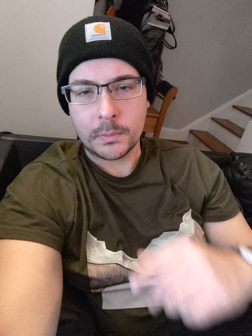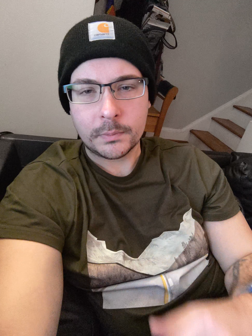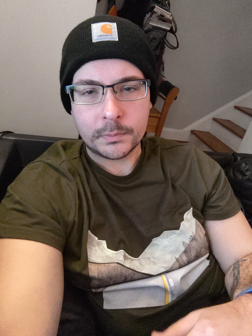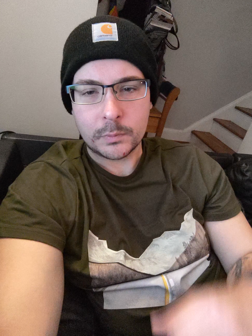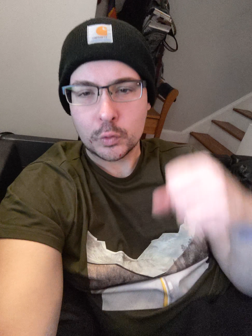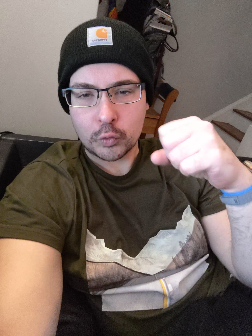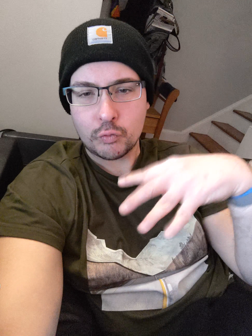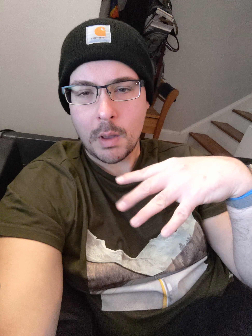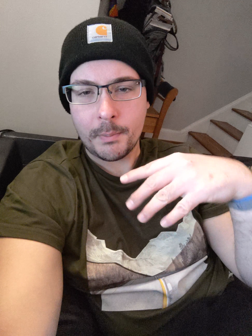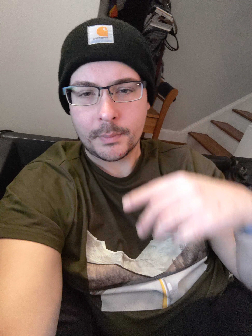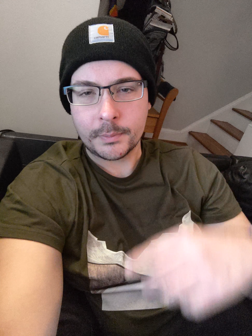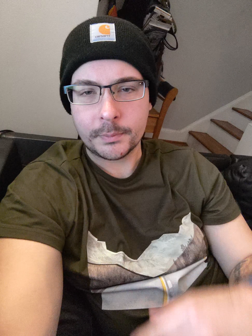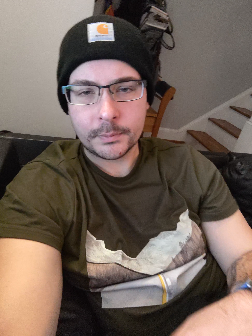drop